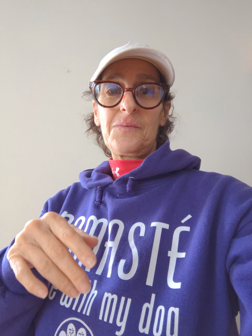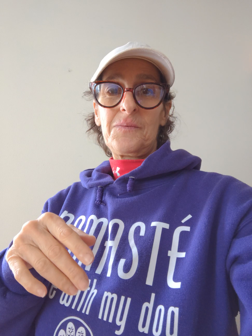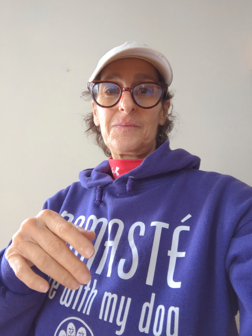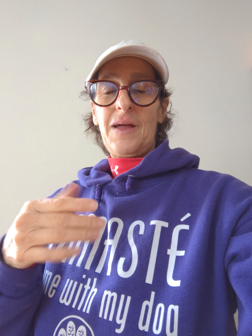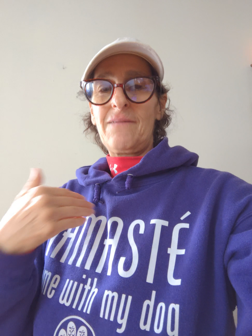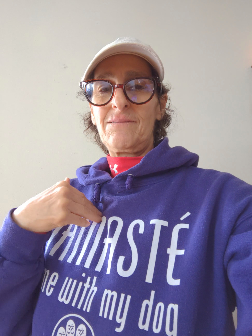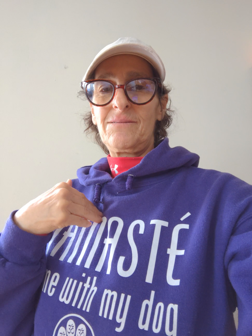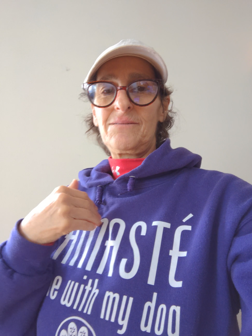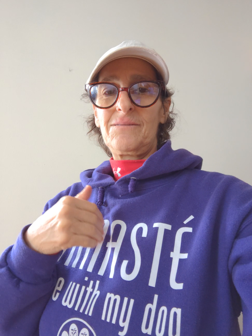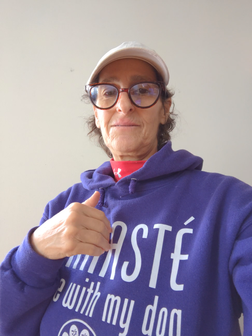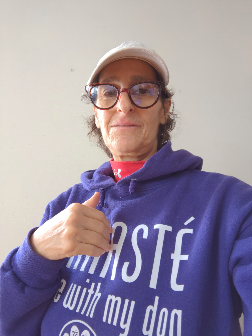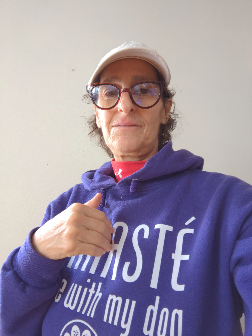have